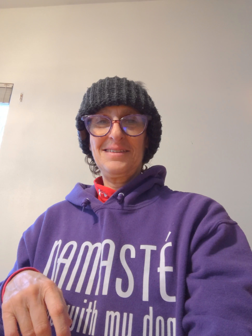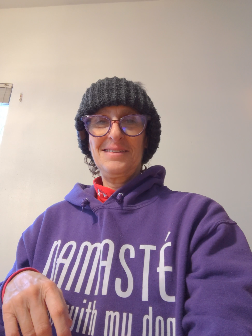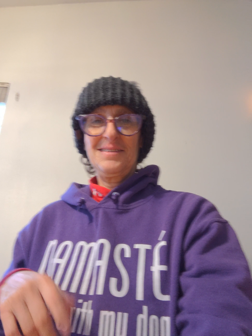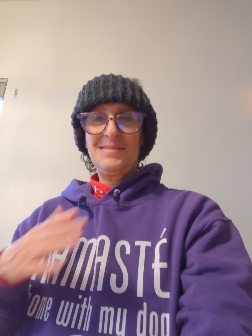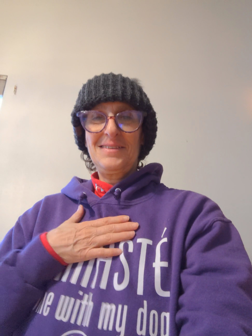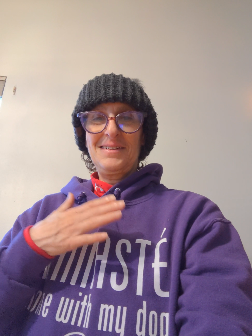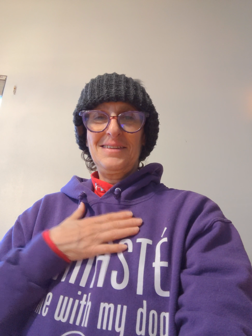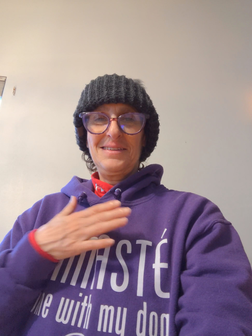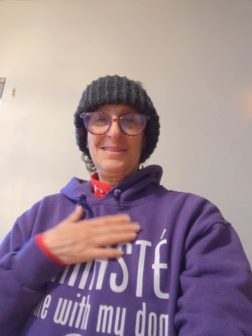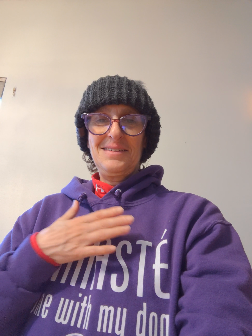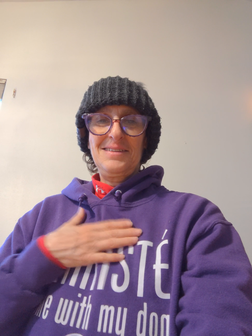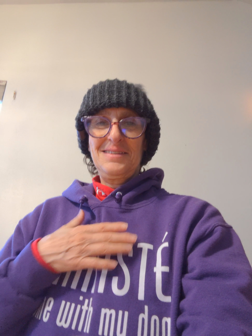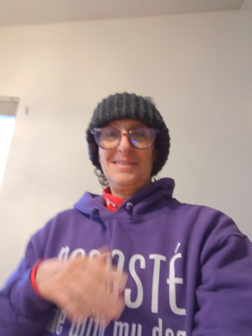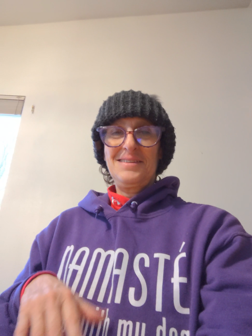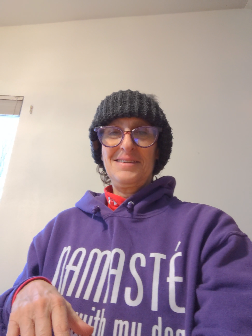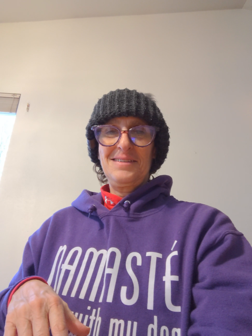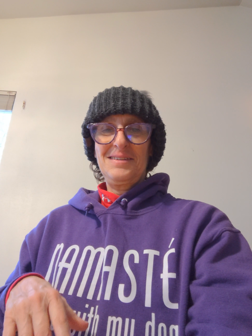my